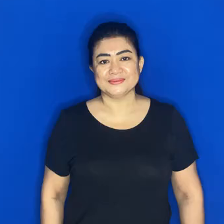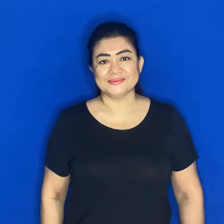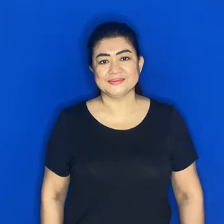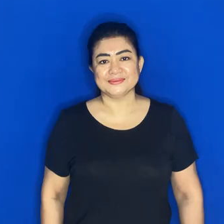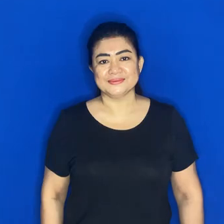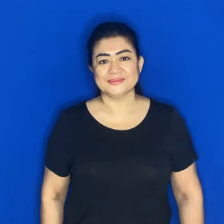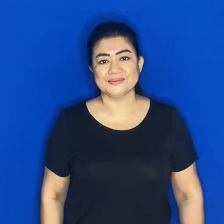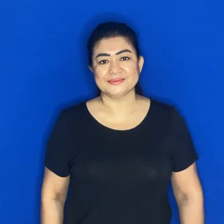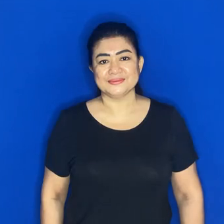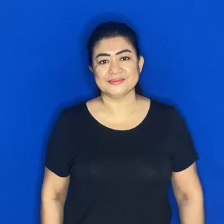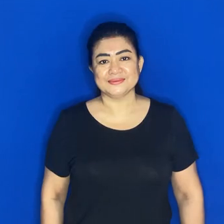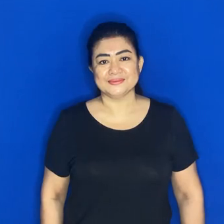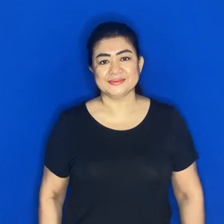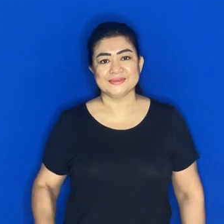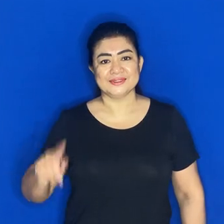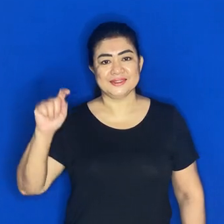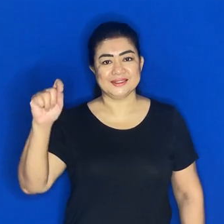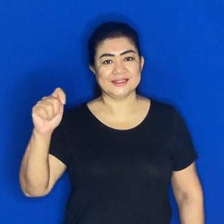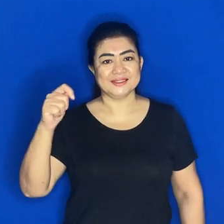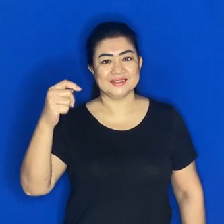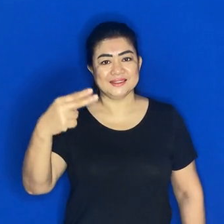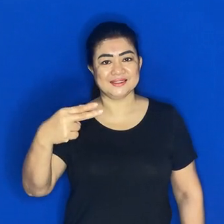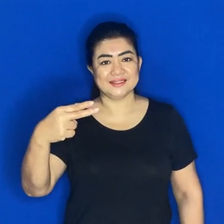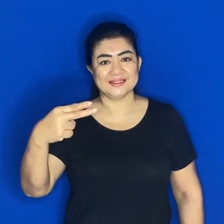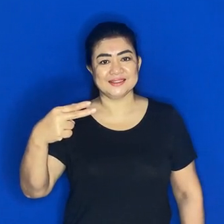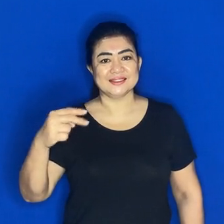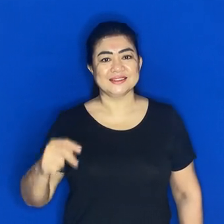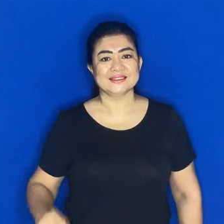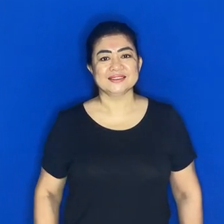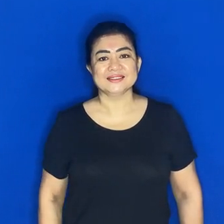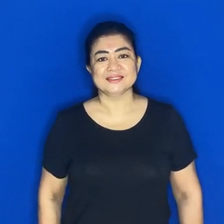thursday